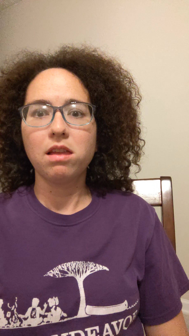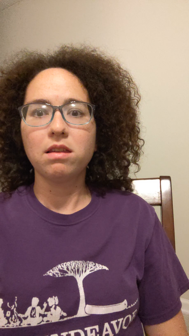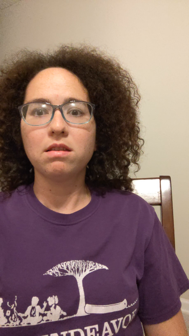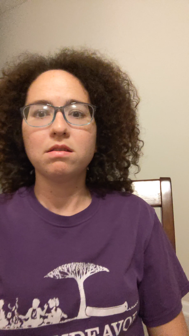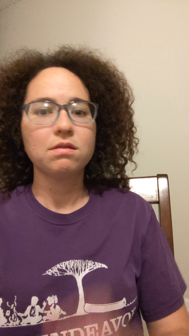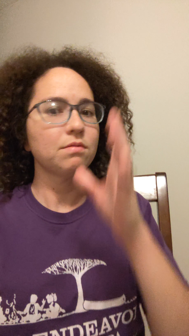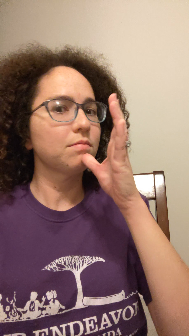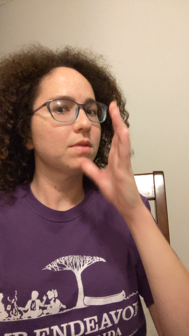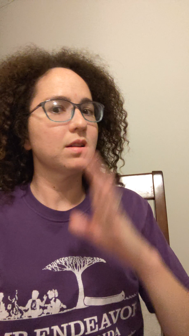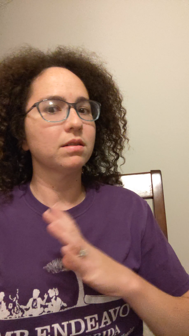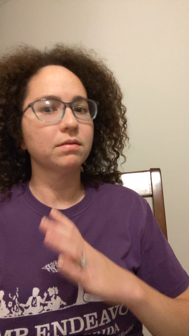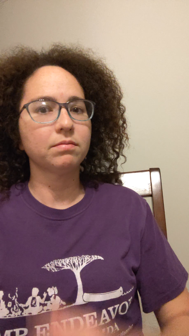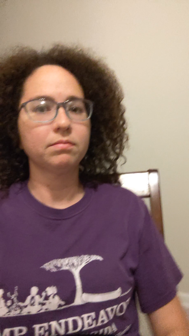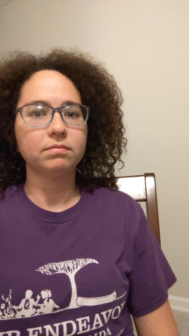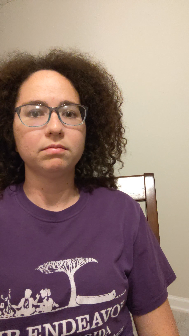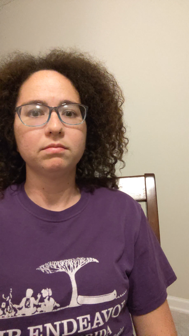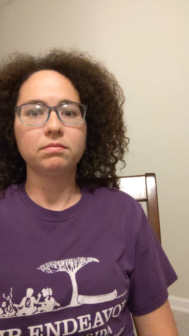lady